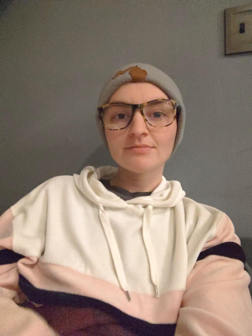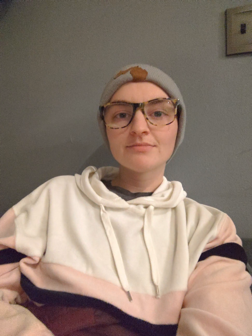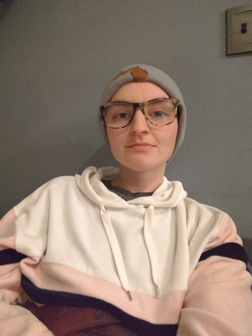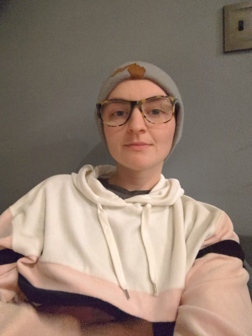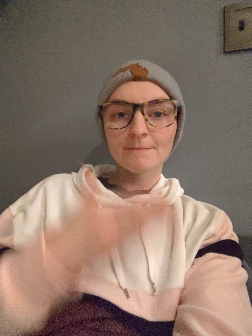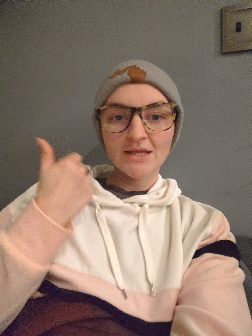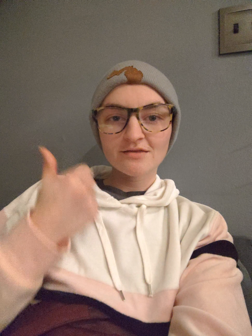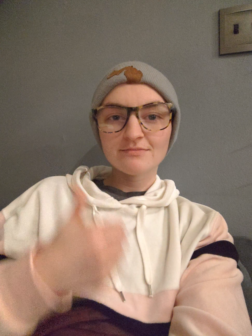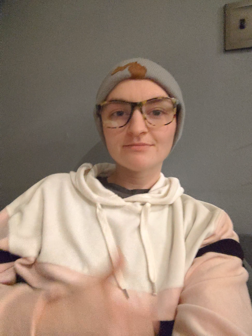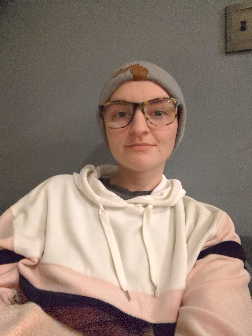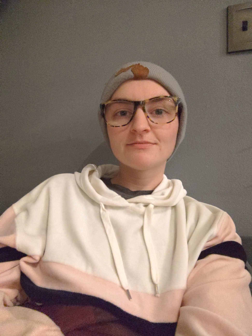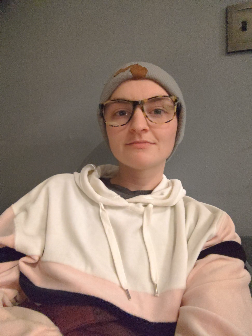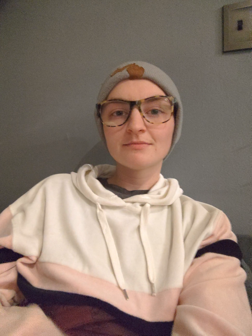better